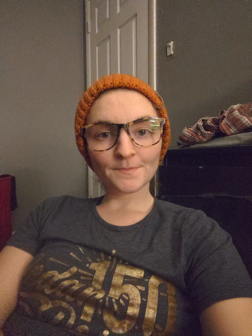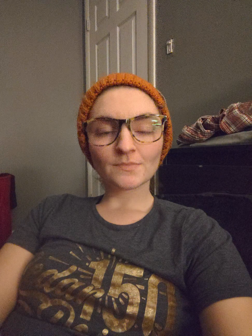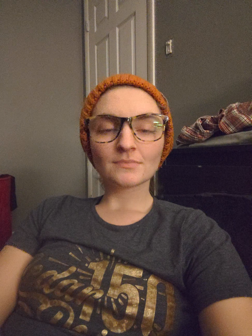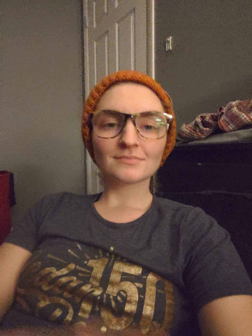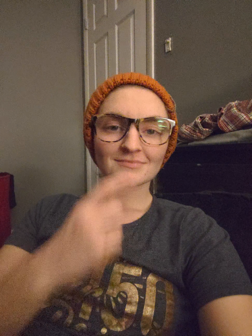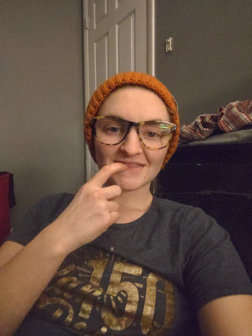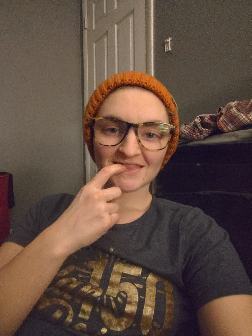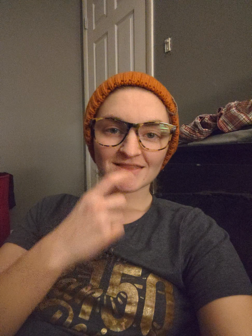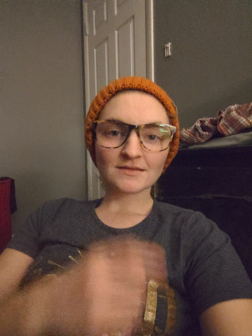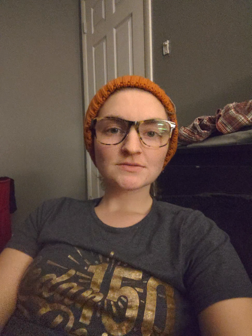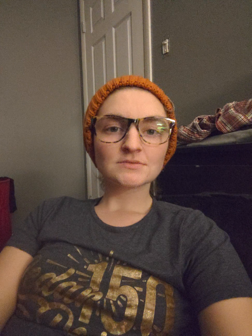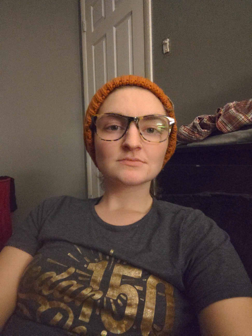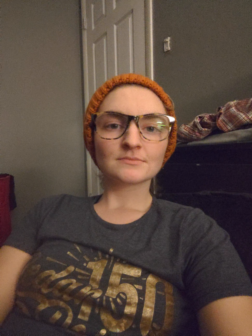tooth